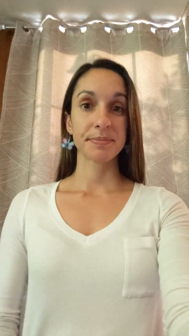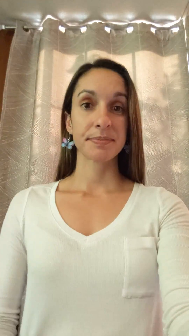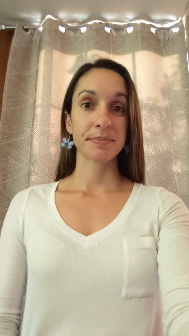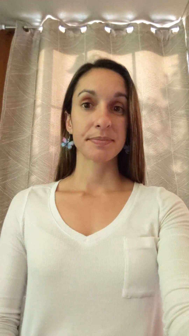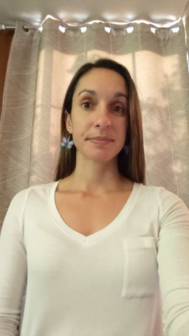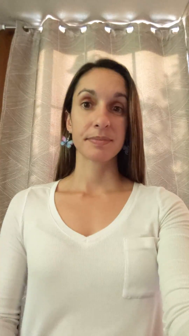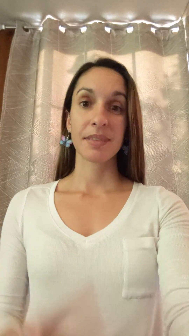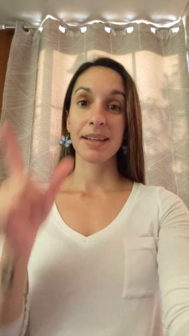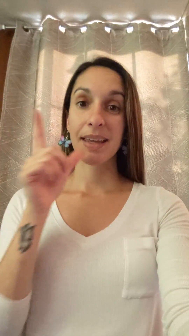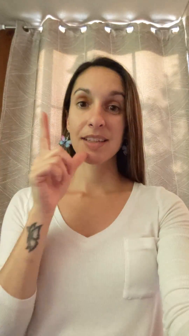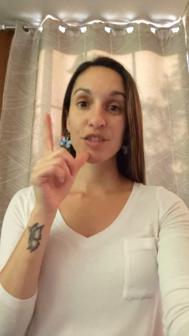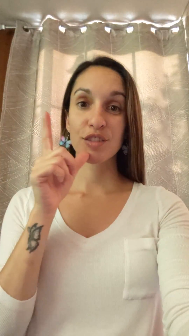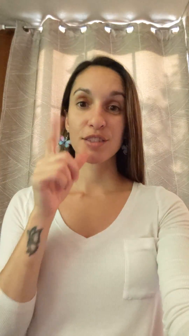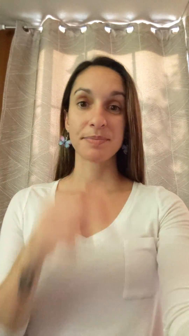lunch